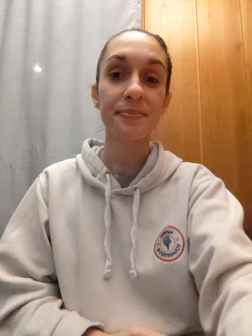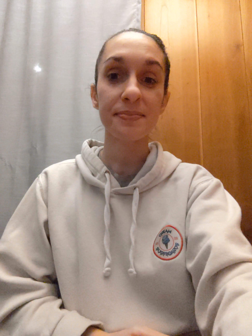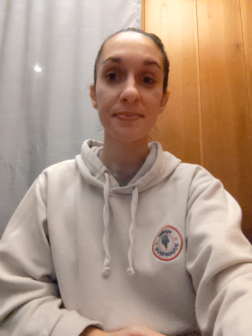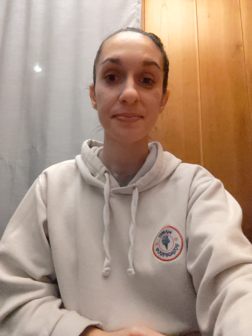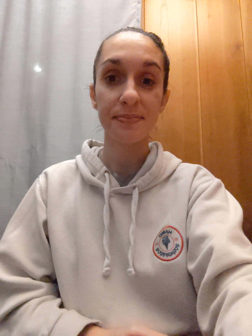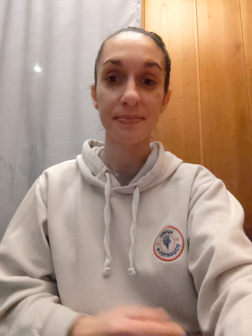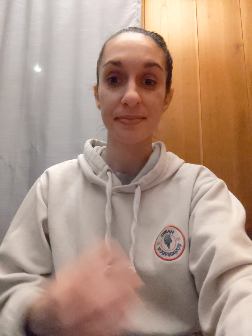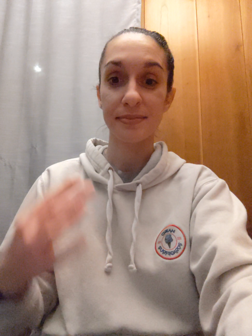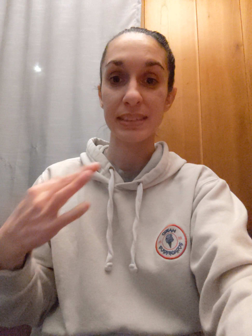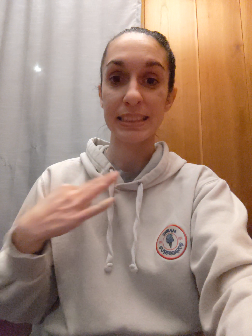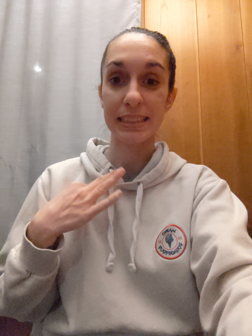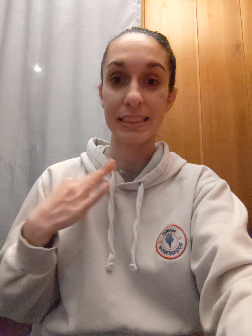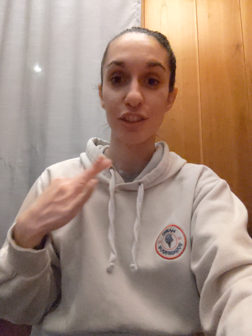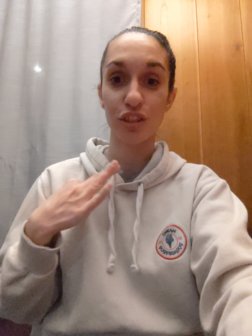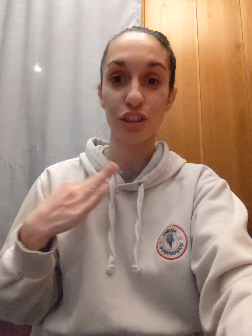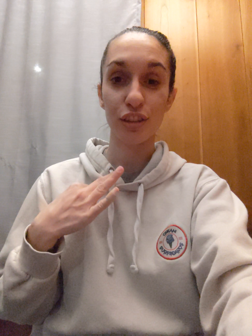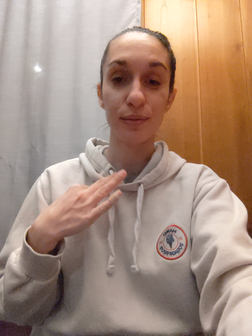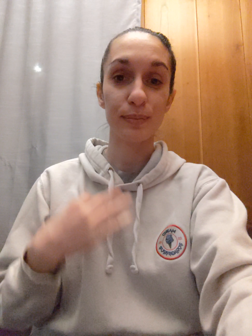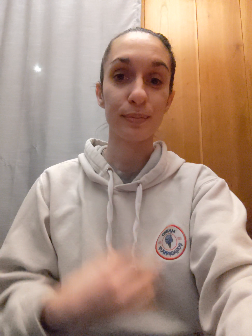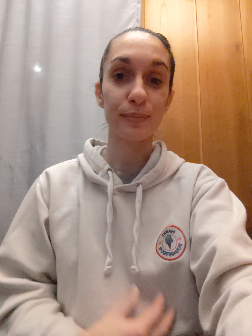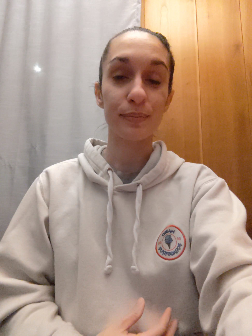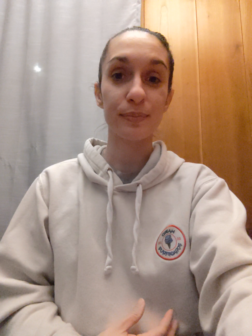shirt